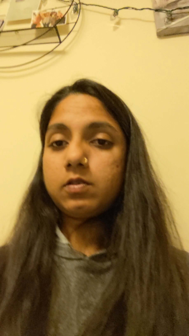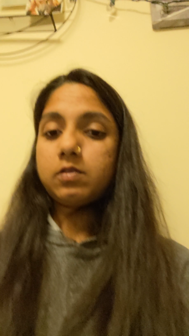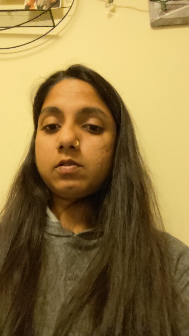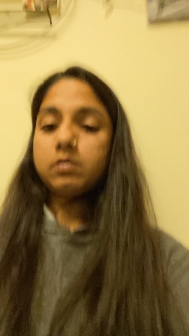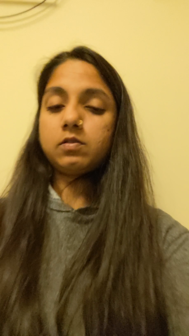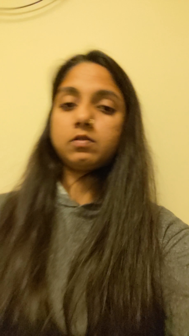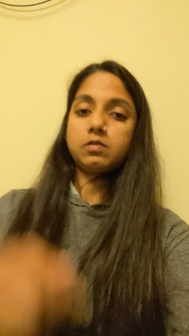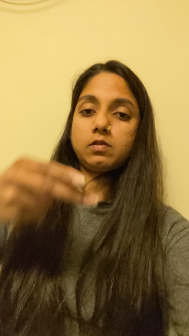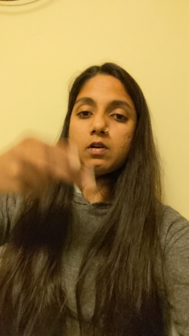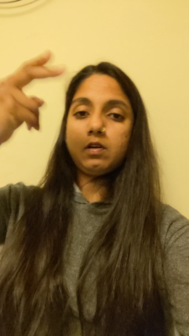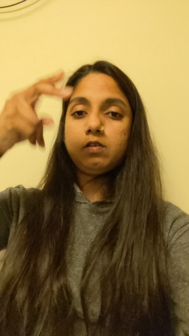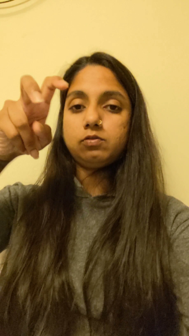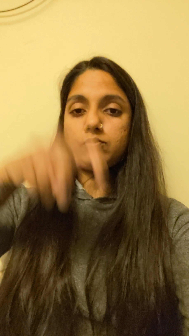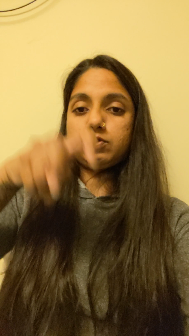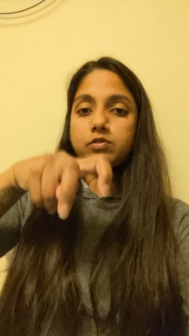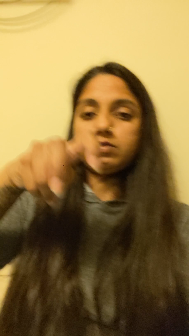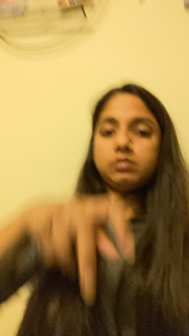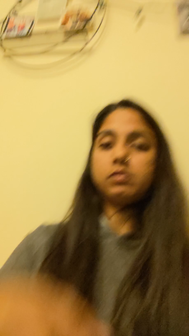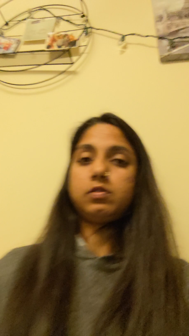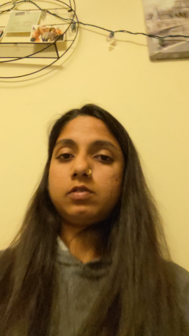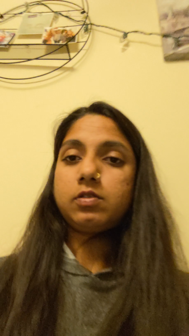high chair